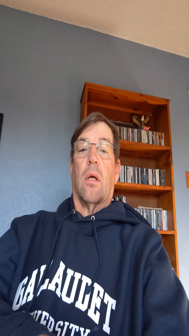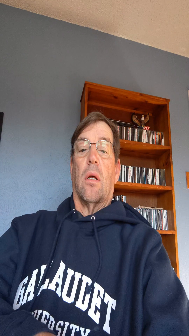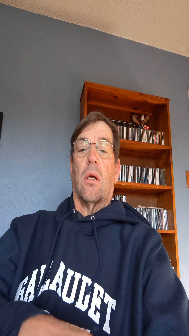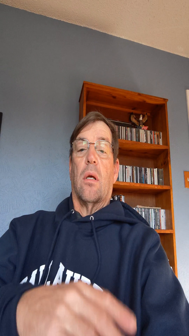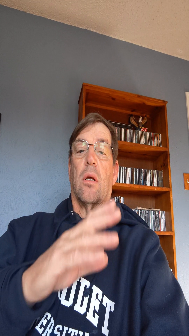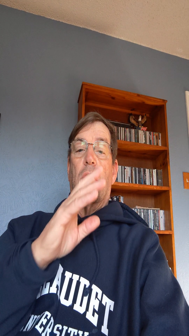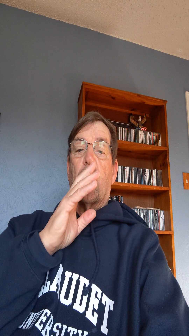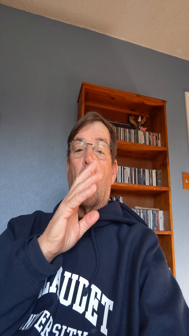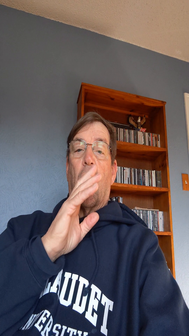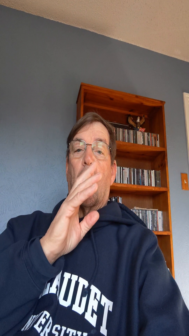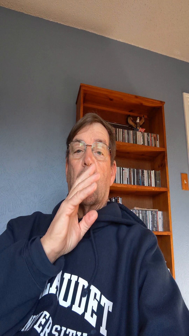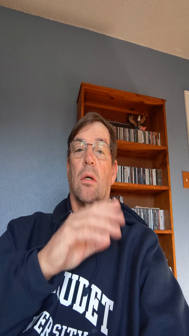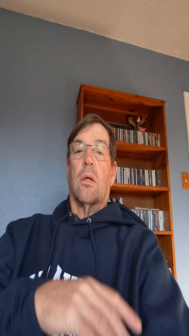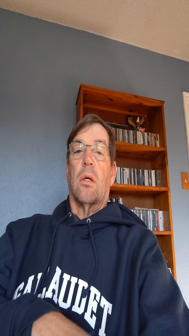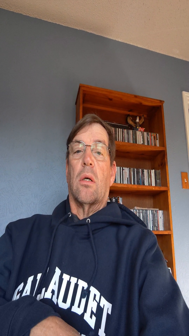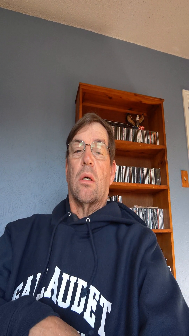talk